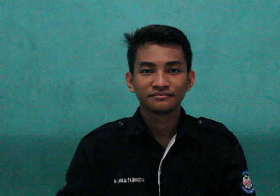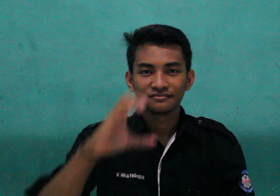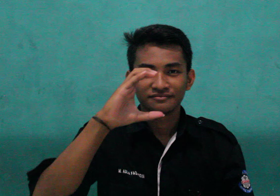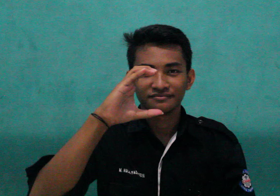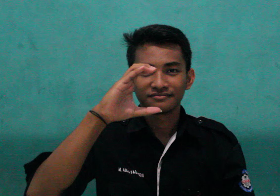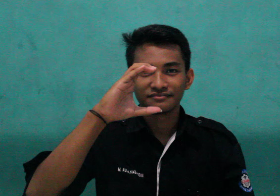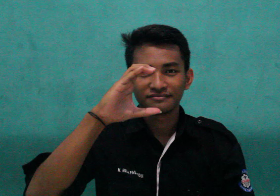C